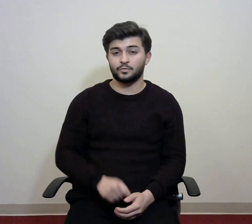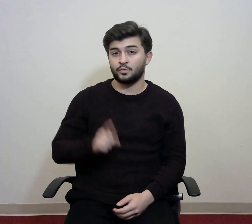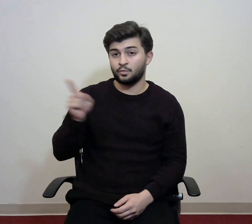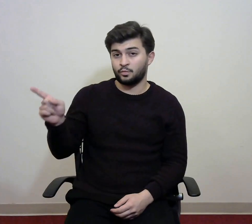onun